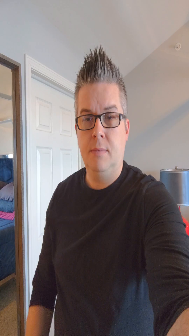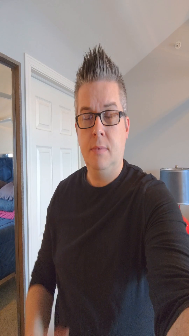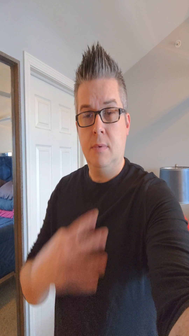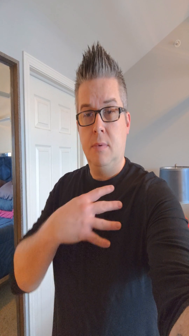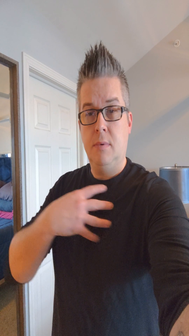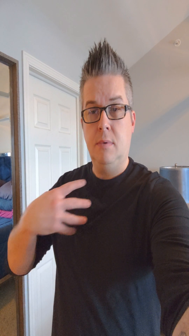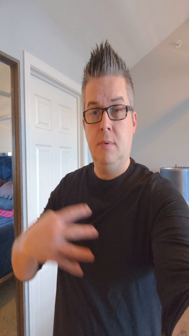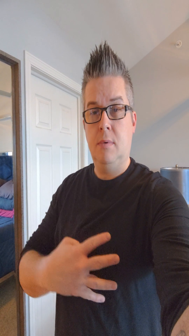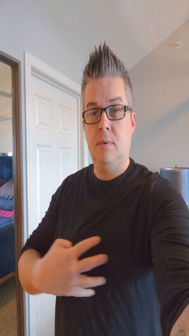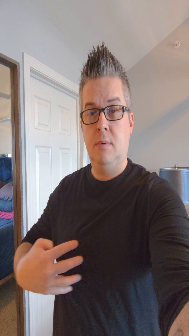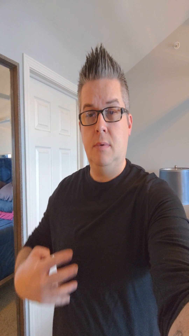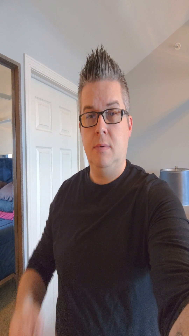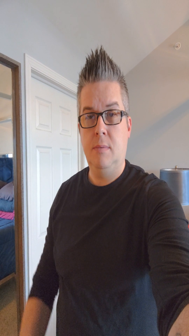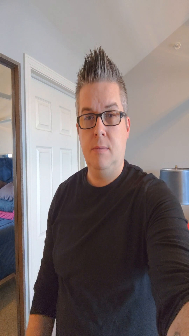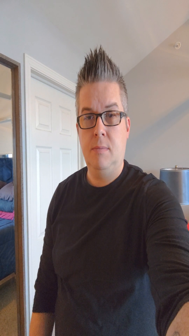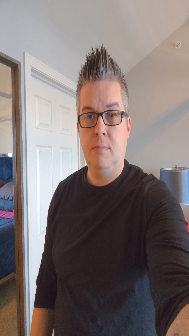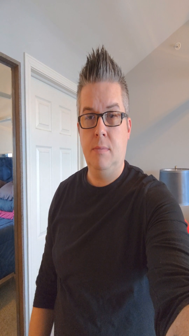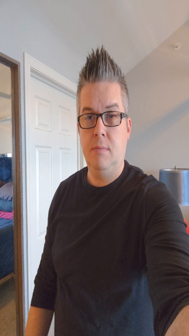zebra